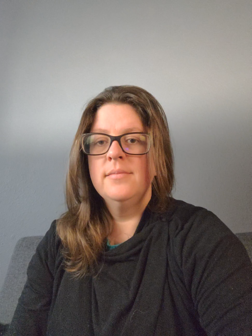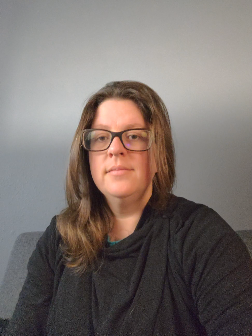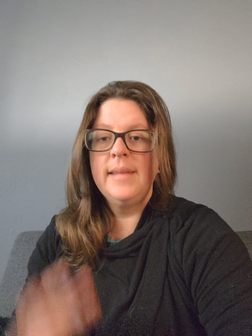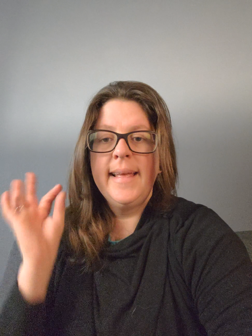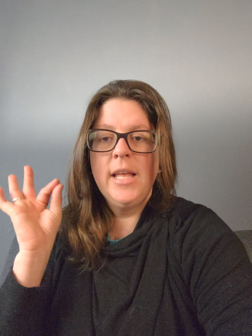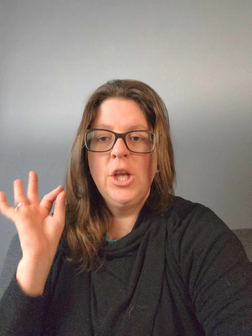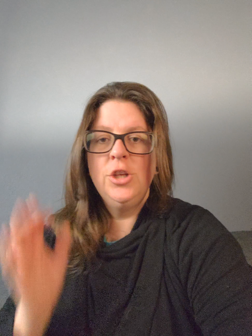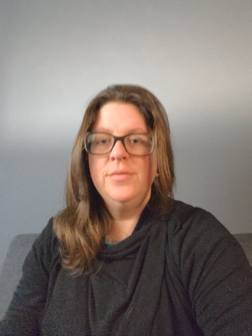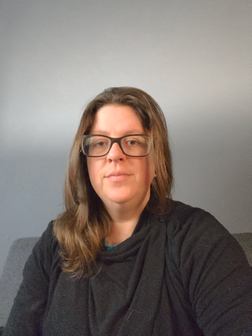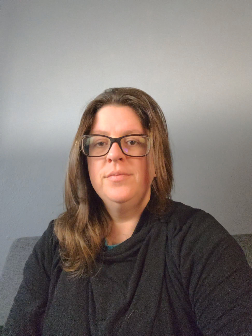hair